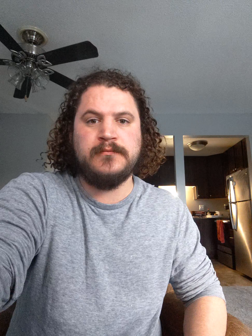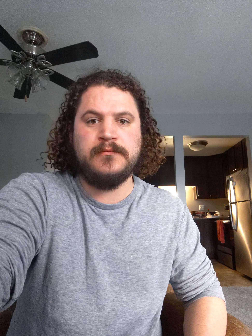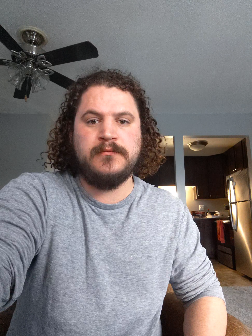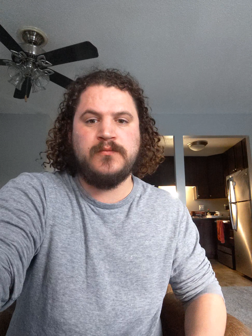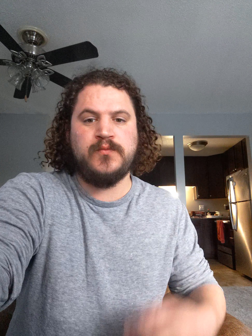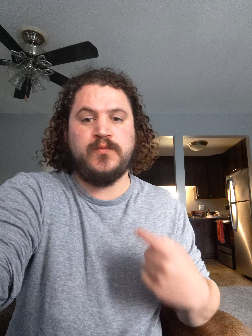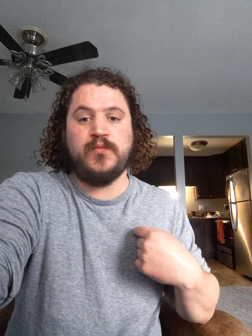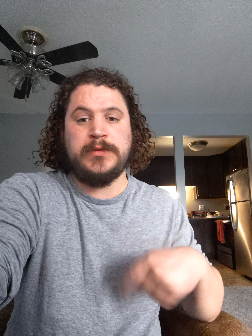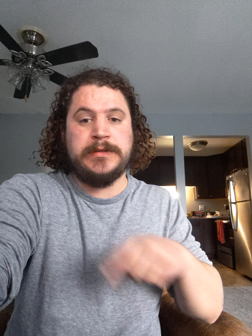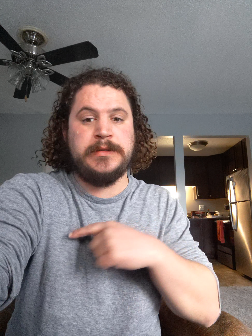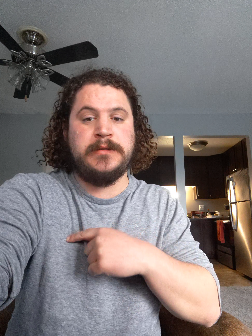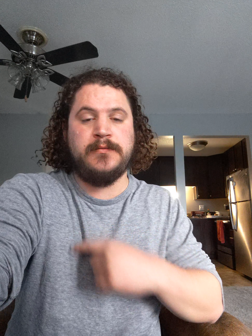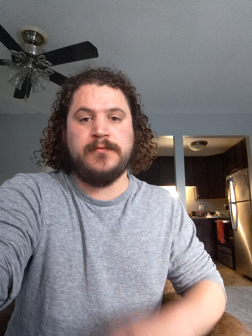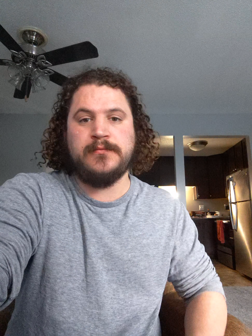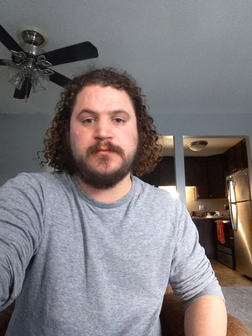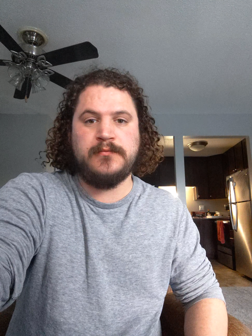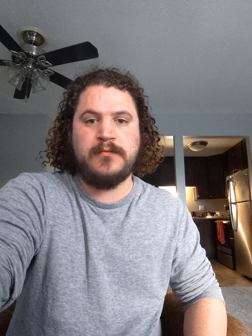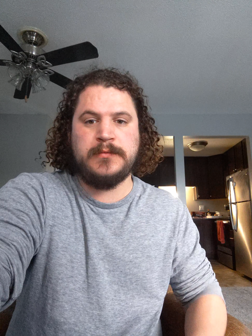we